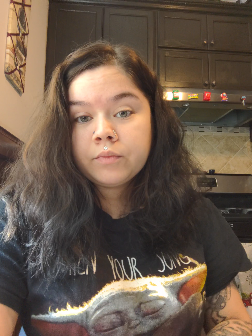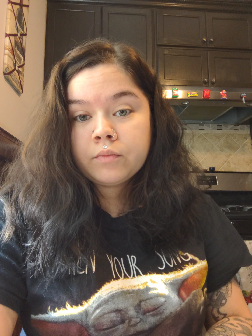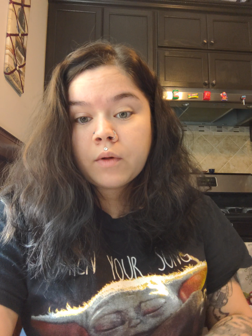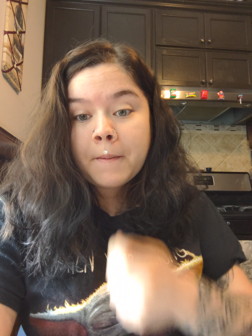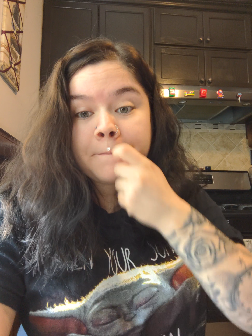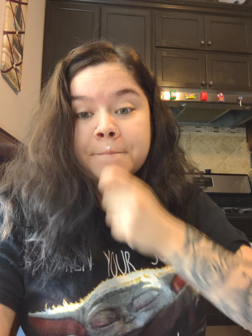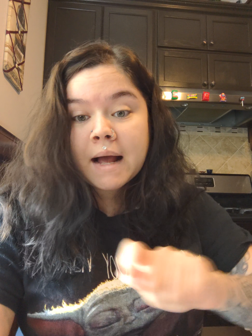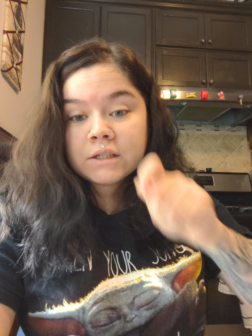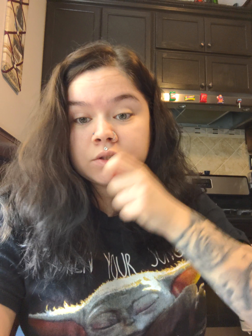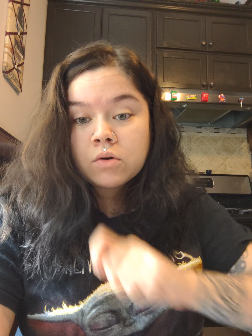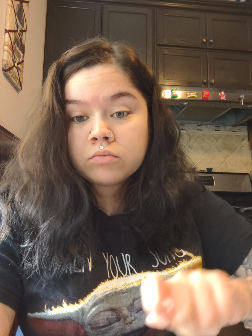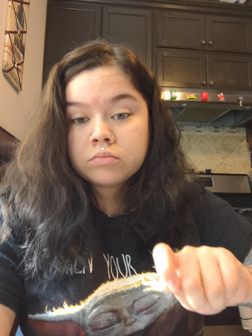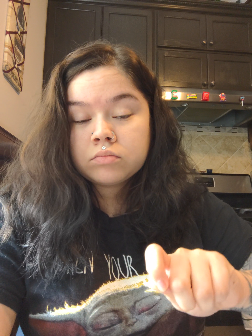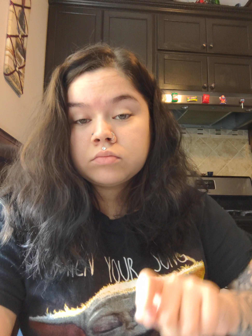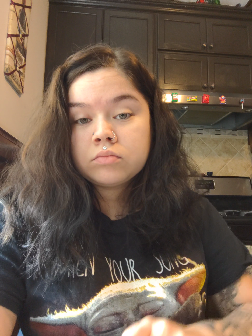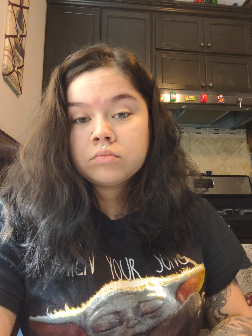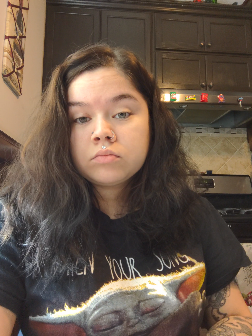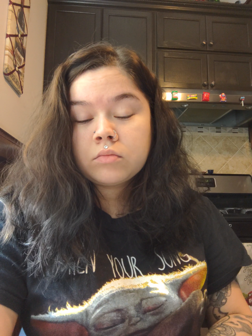pencil